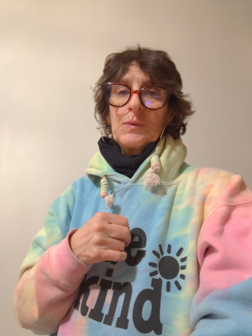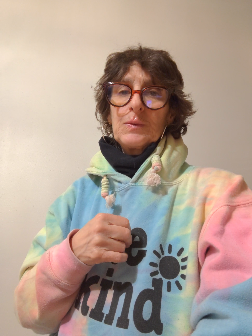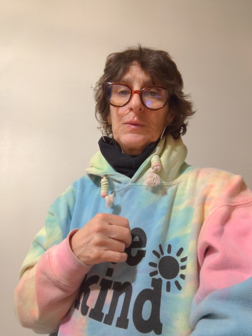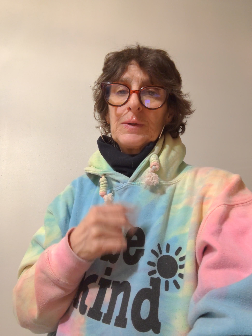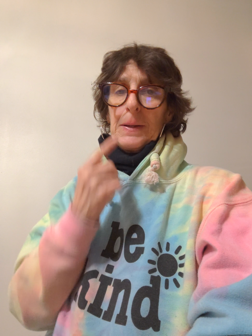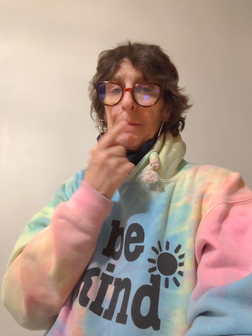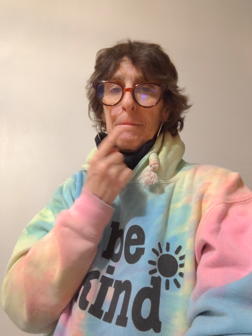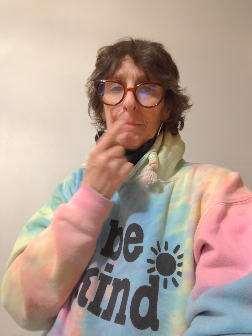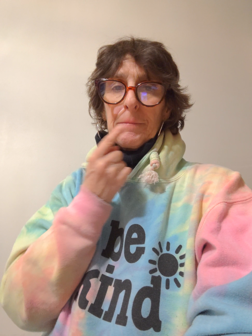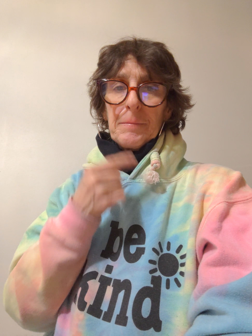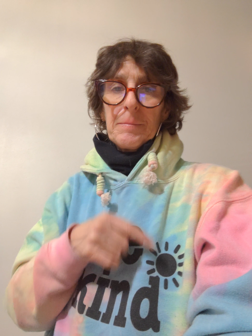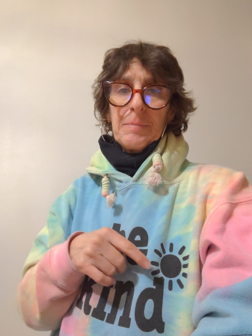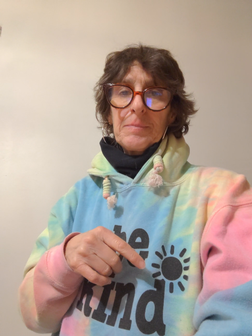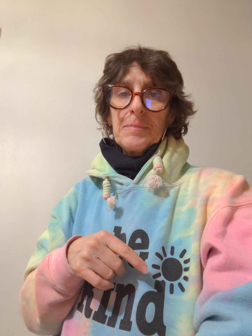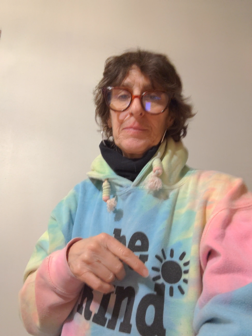lips